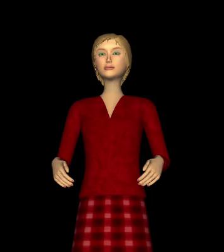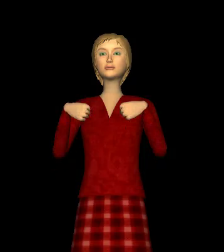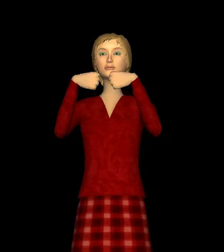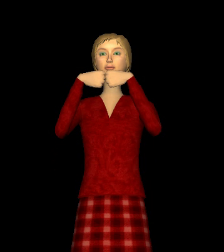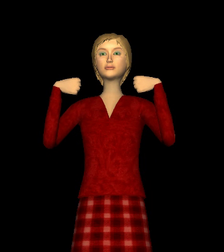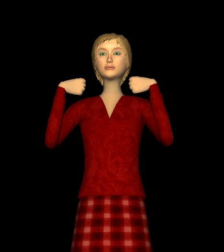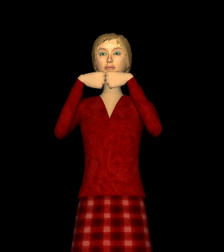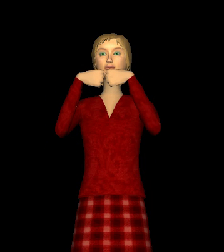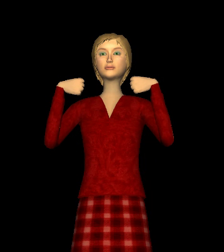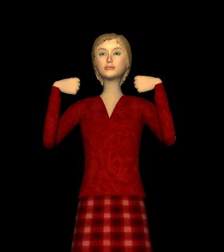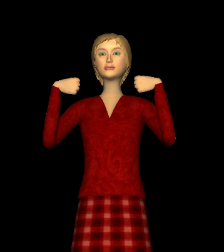خزانة